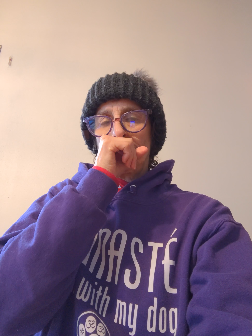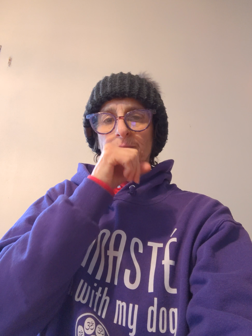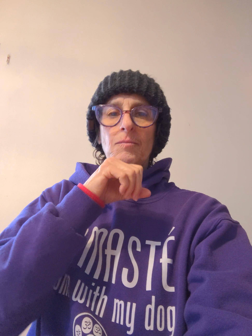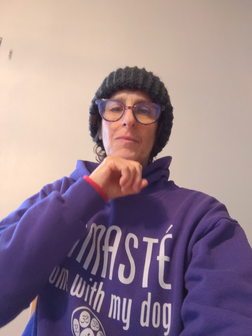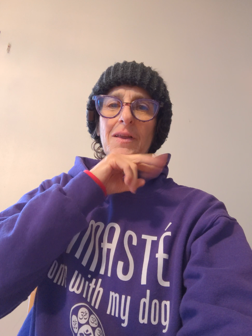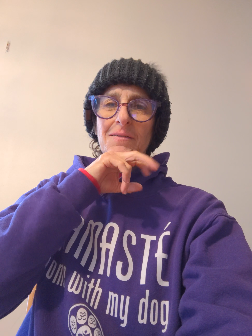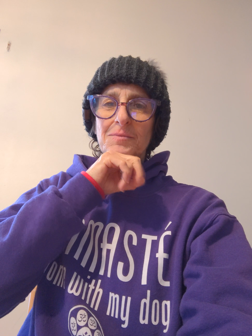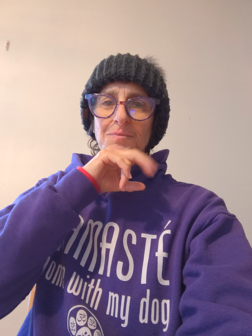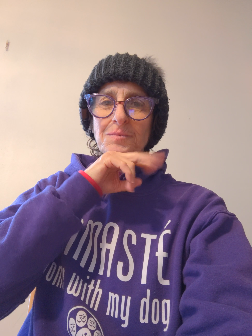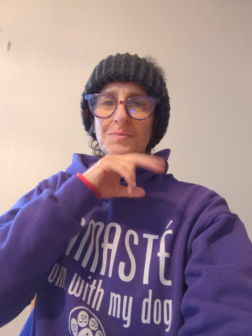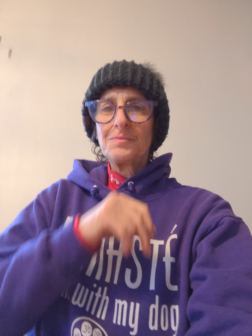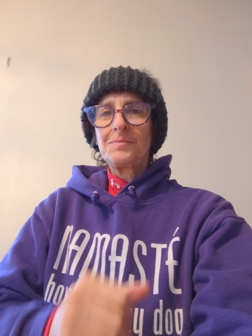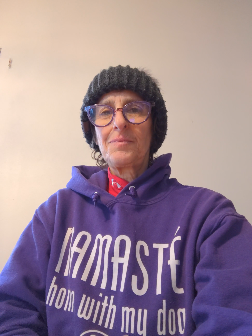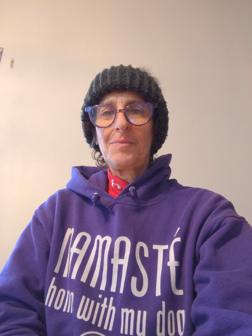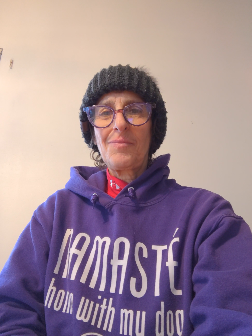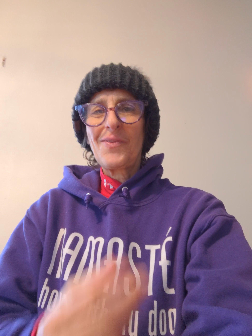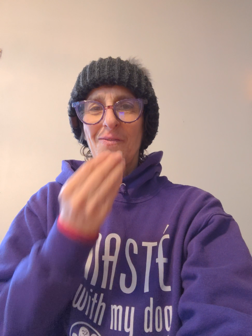frog